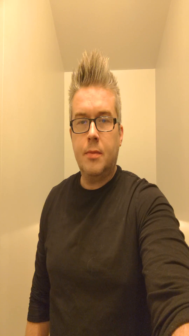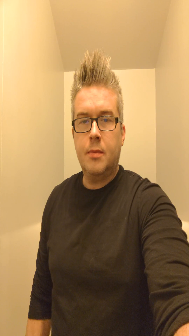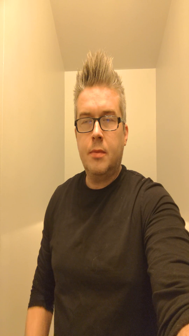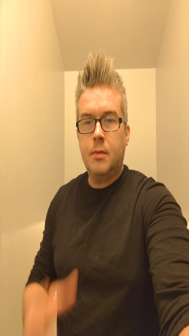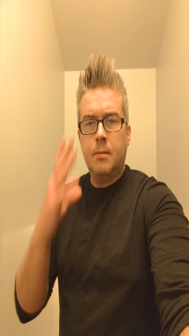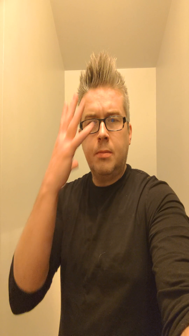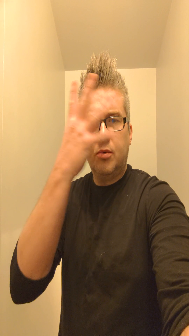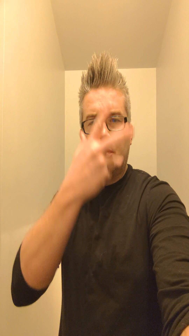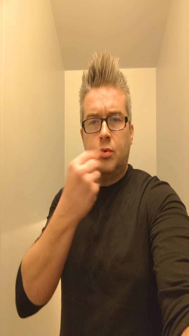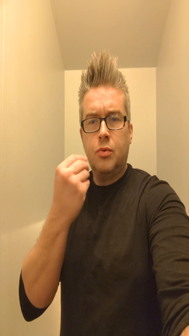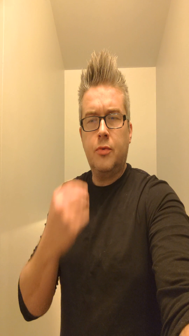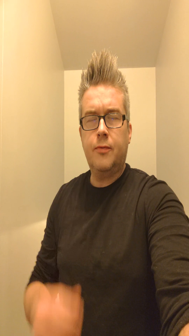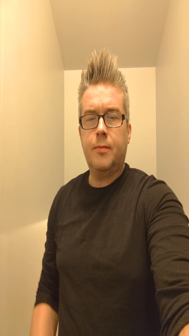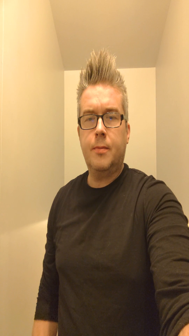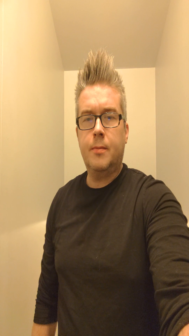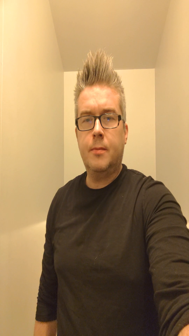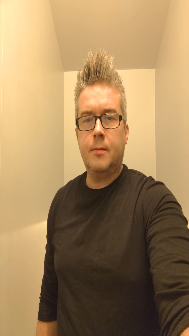pretty